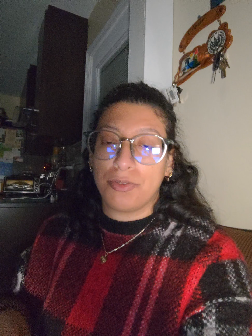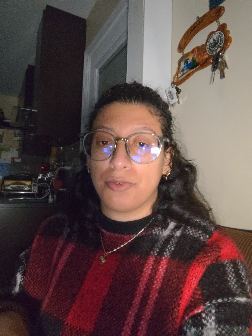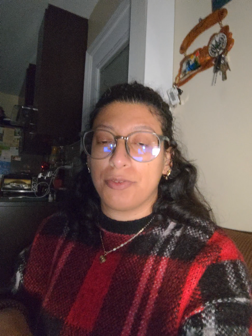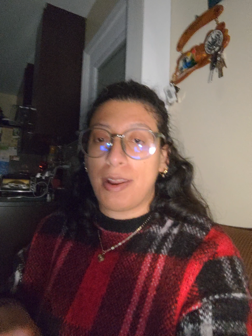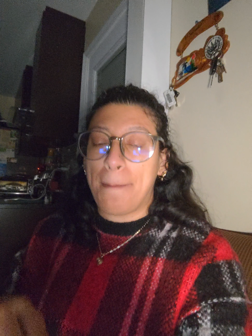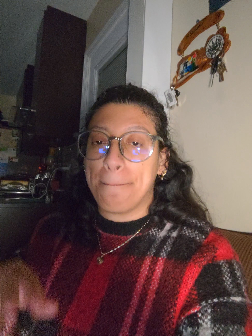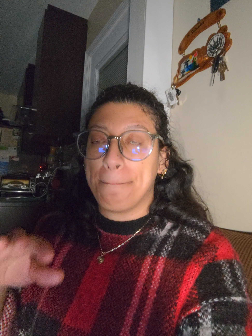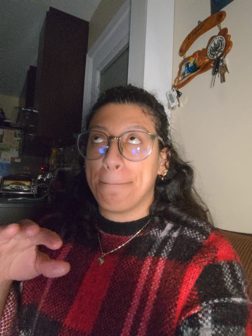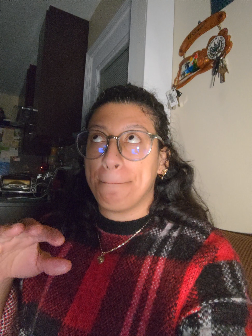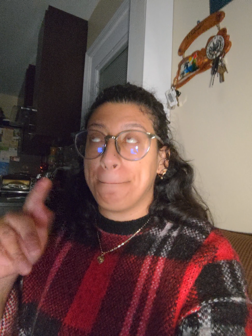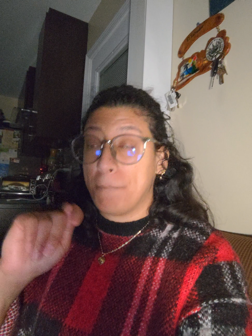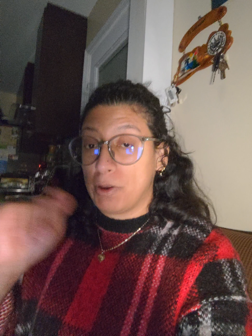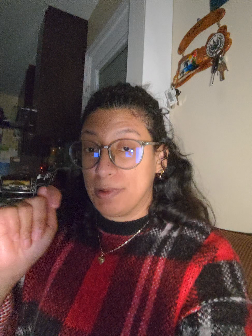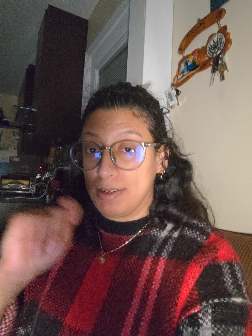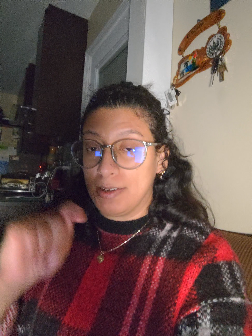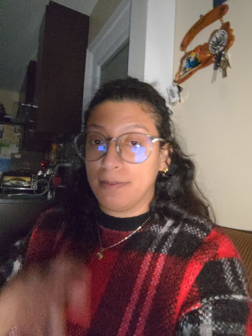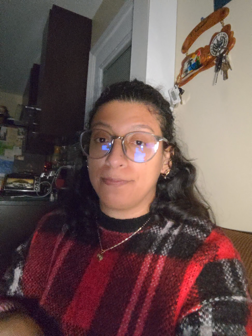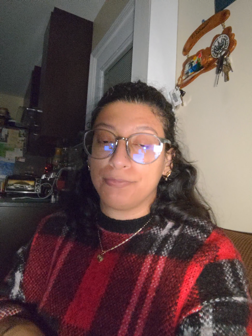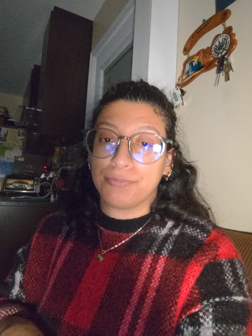potty